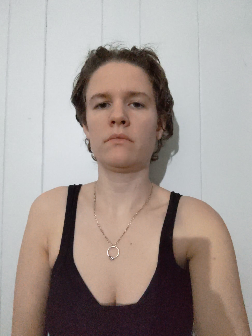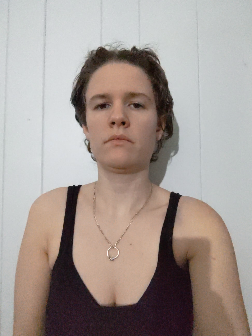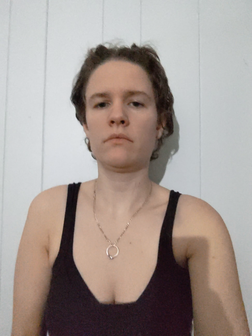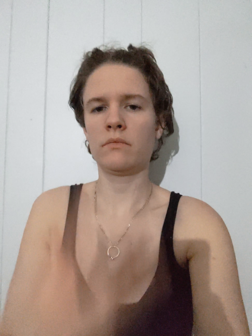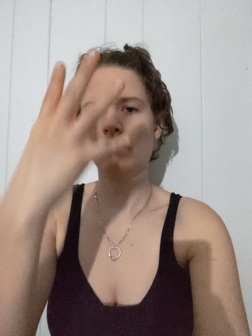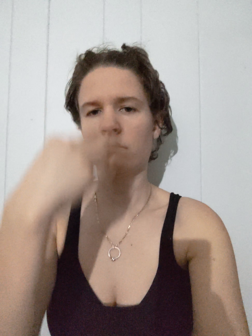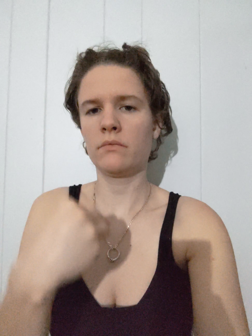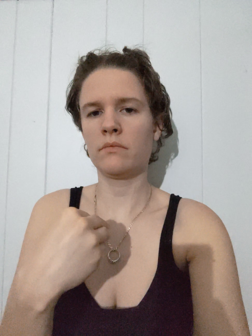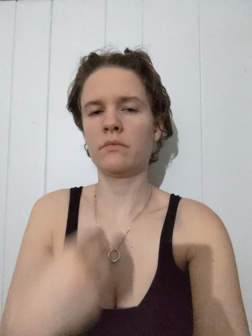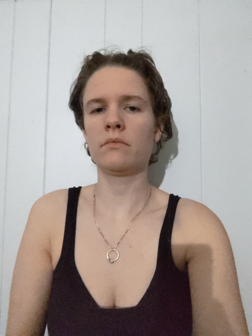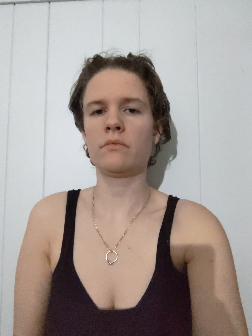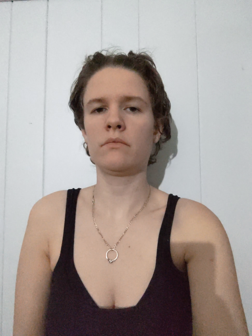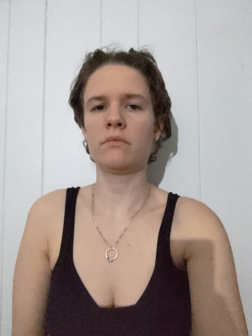sleep